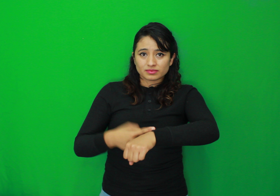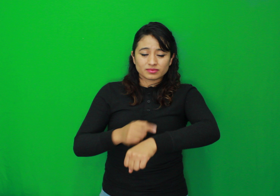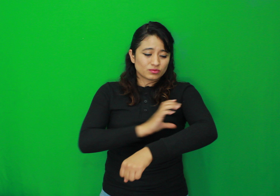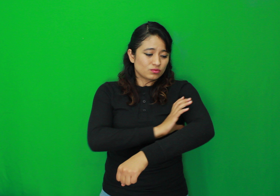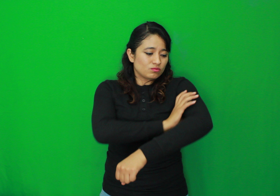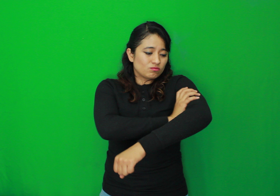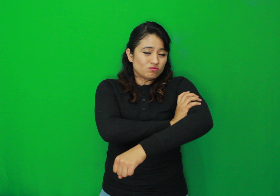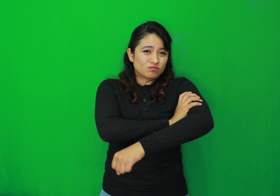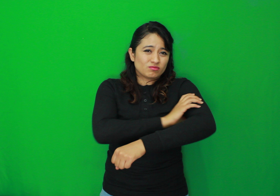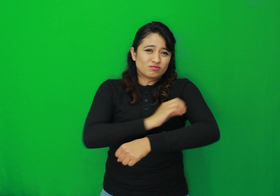presión arterial